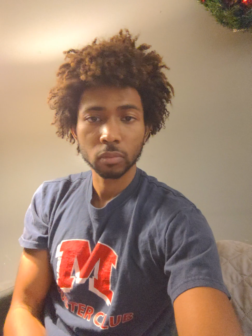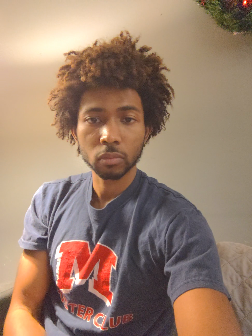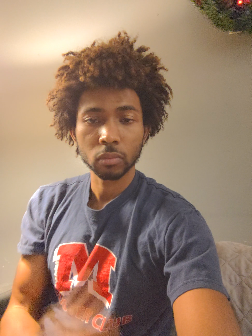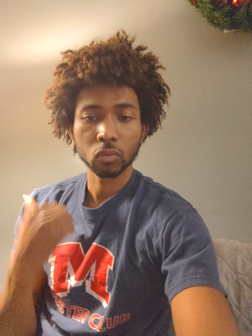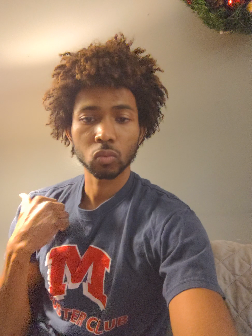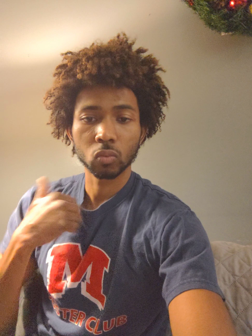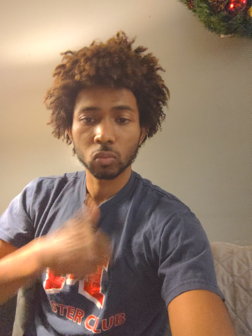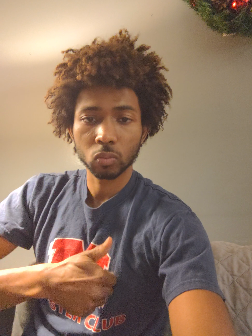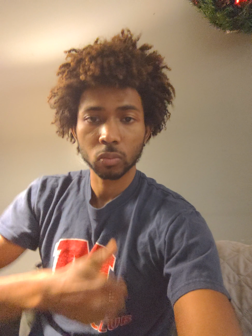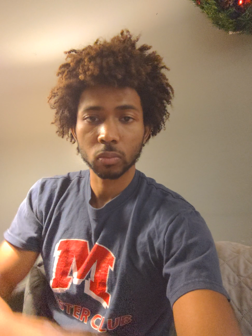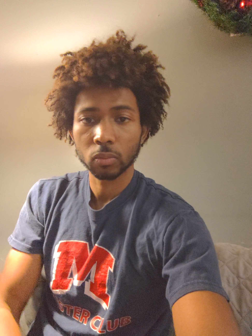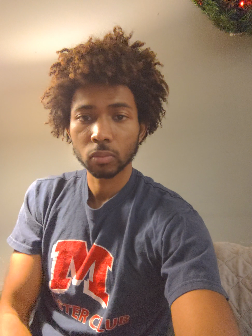jacket